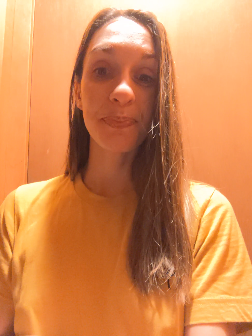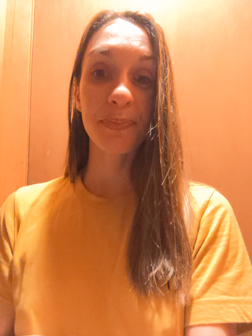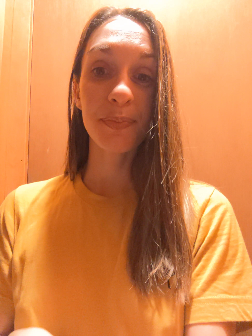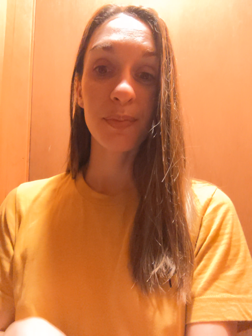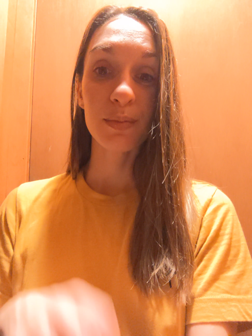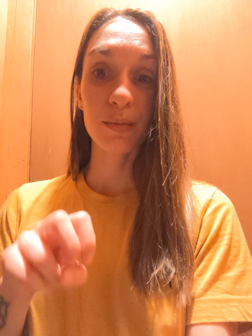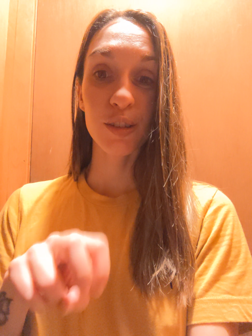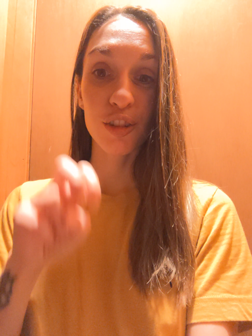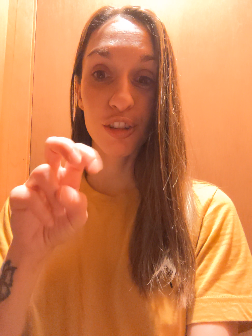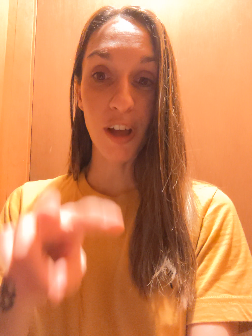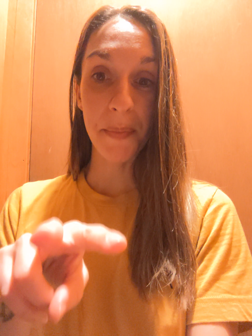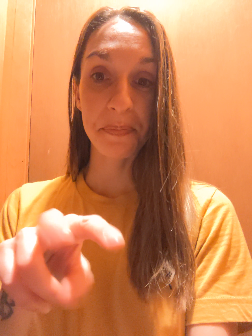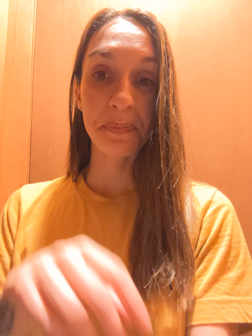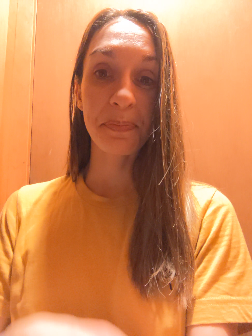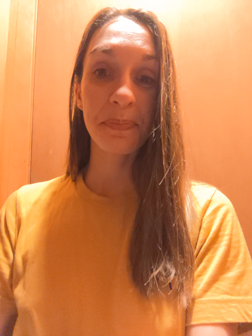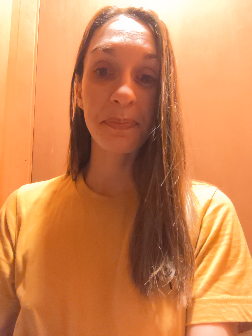jump